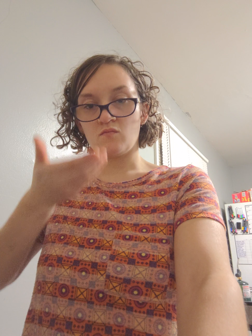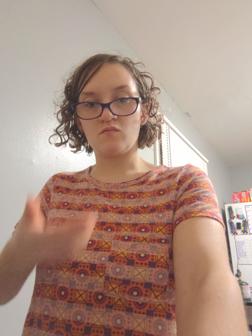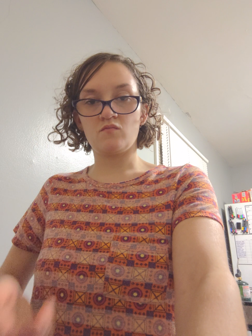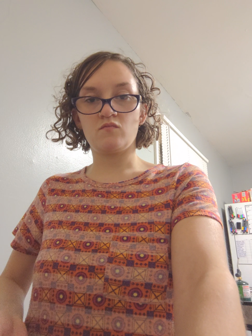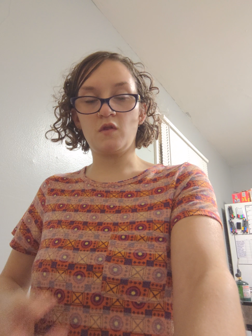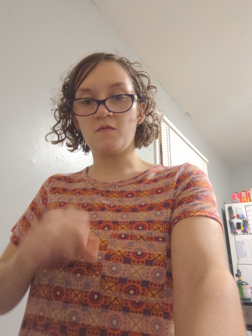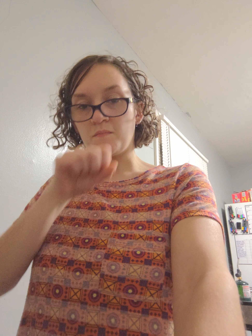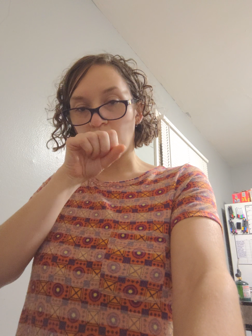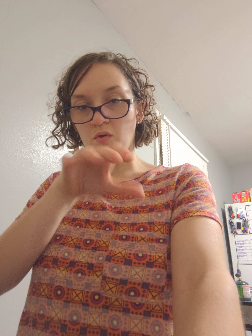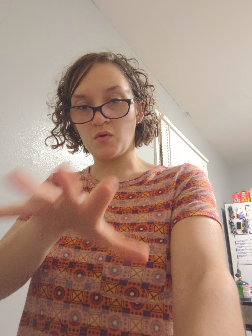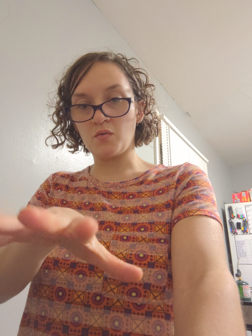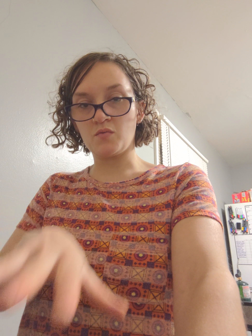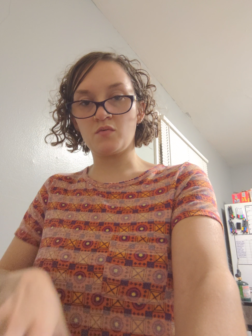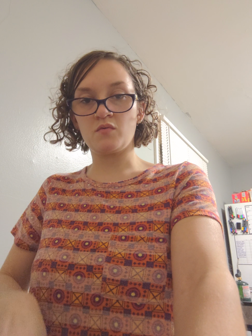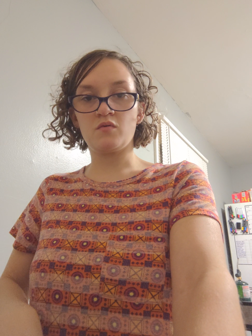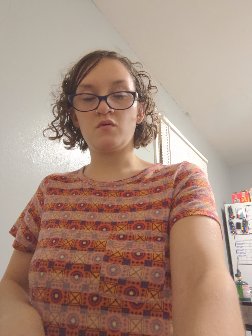blow